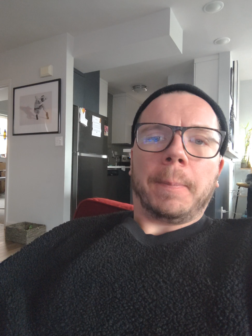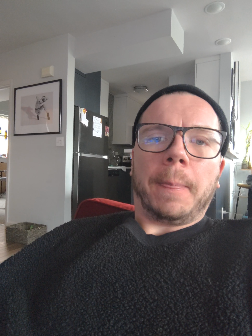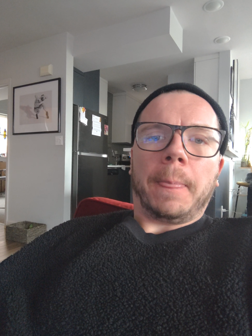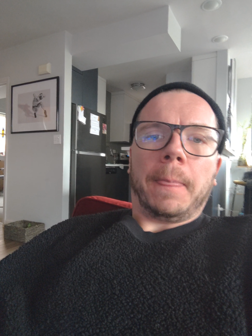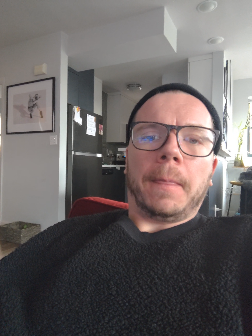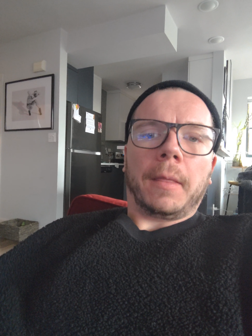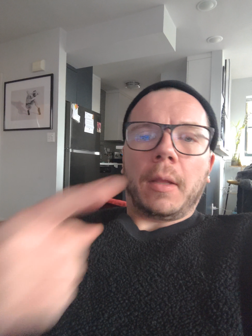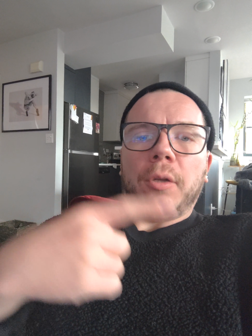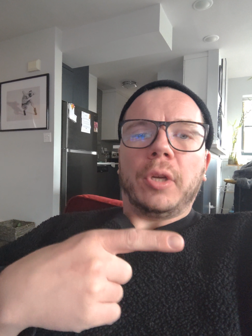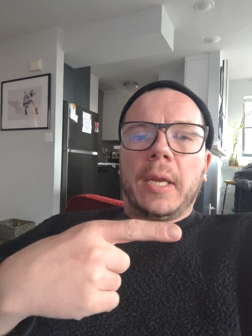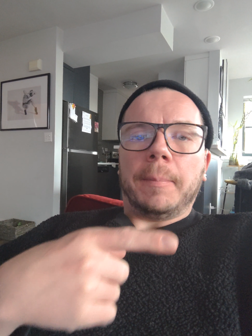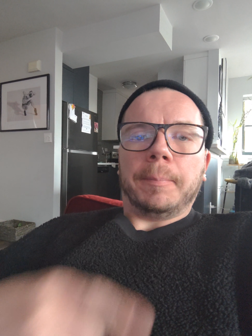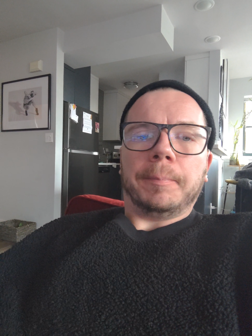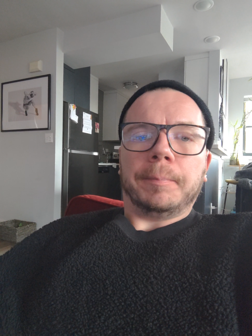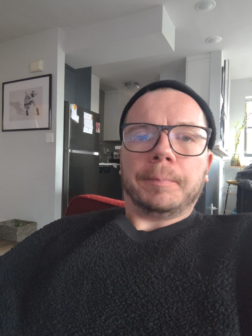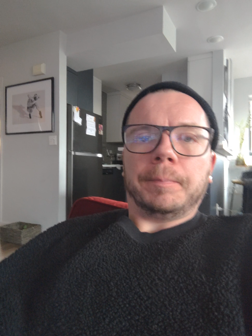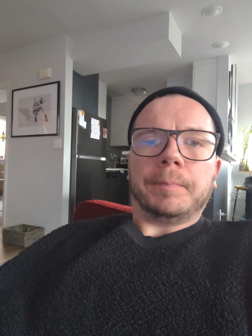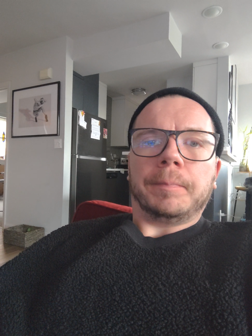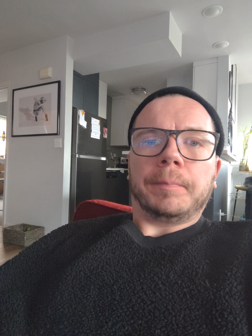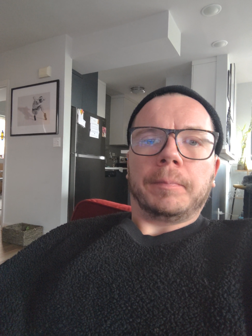he/she/it